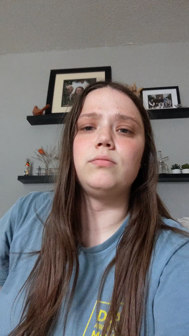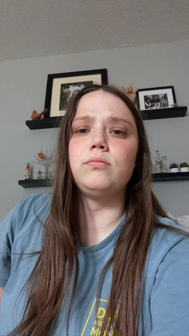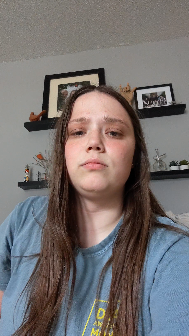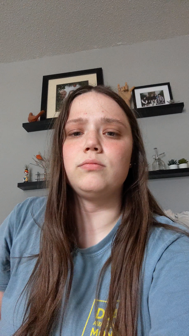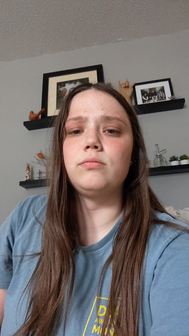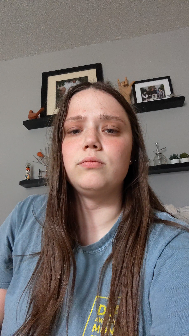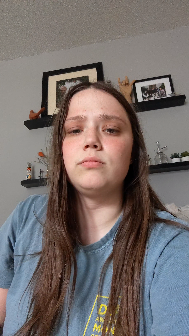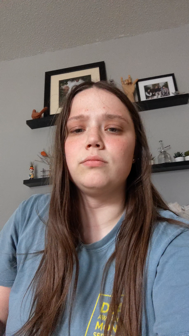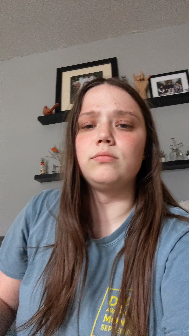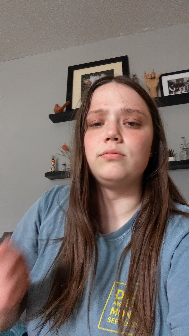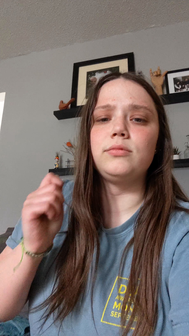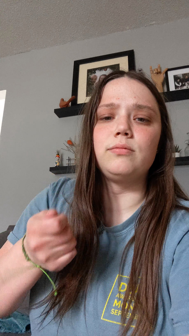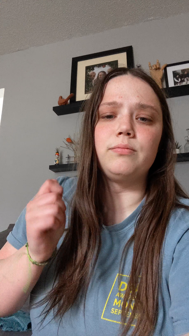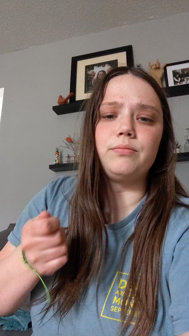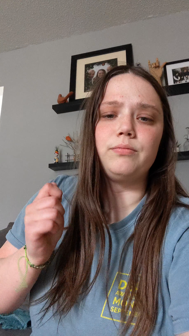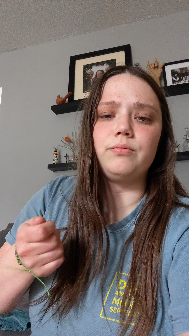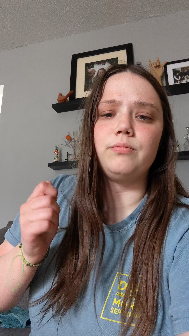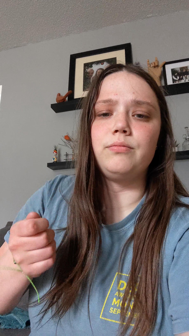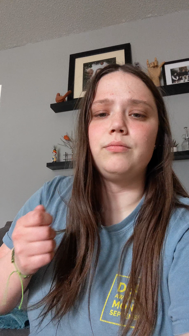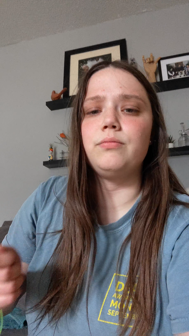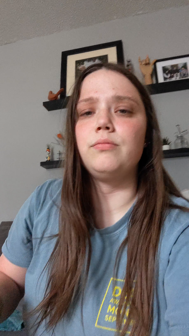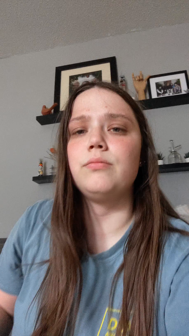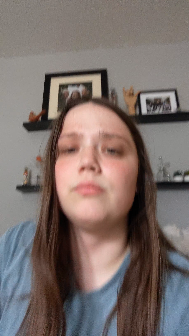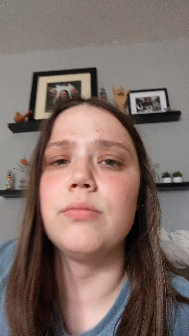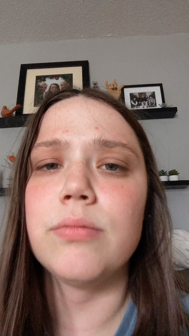hammer